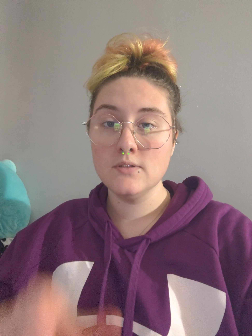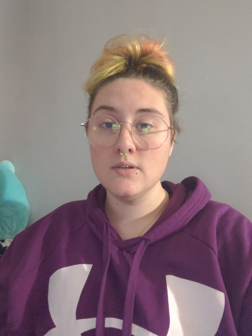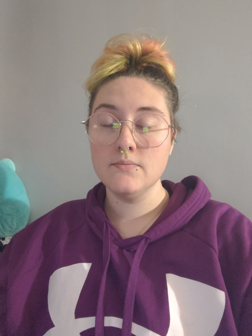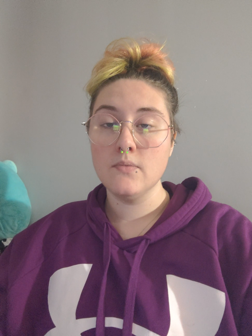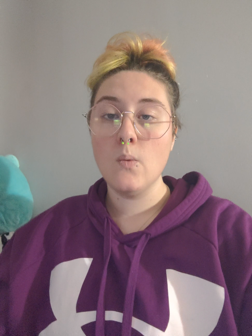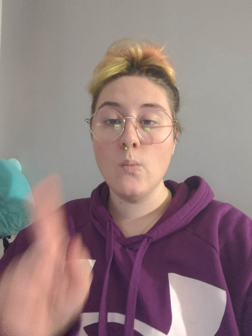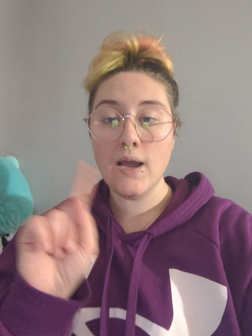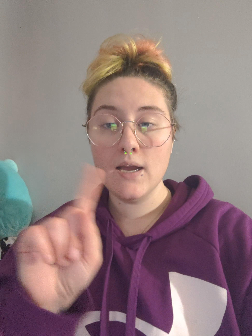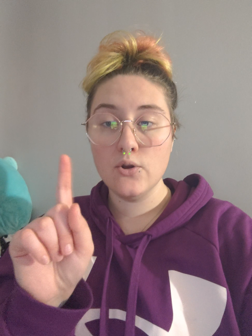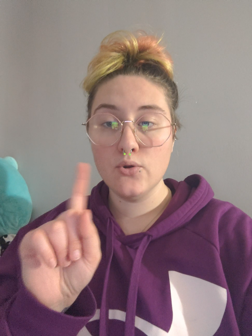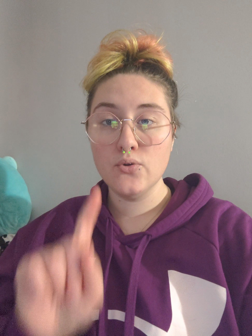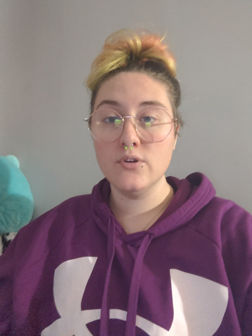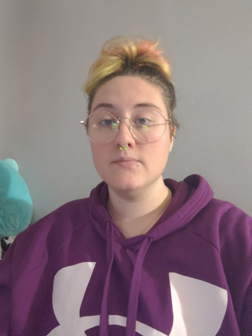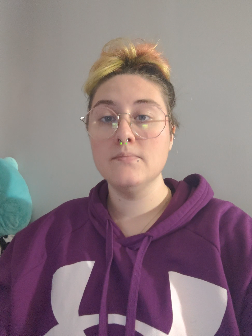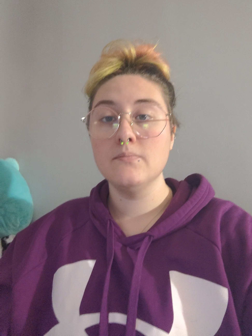where